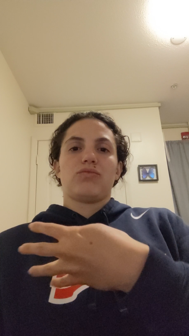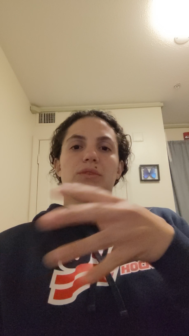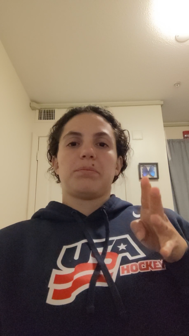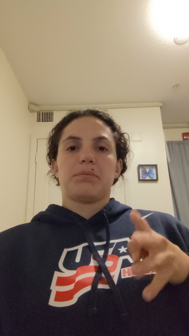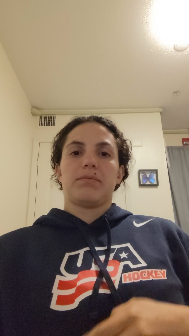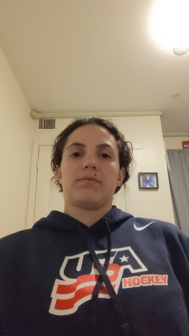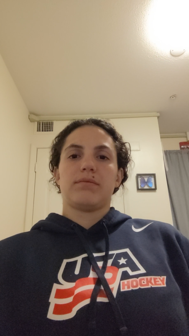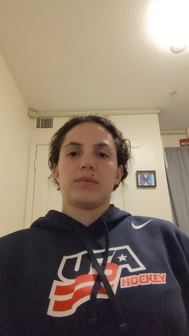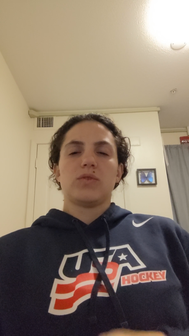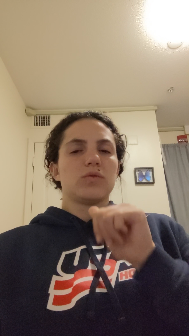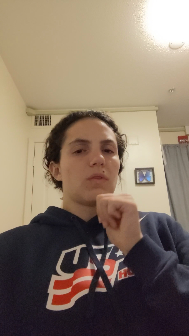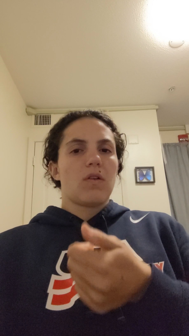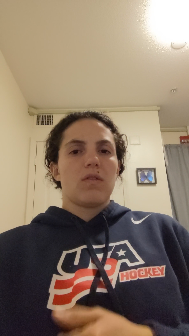don't